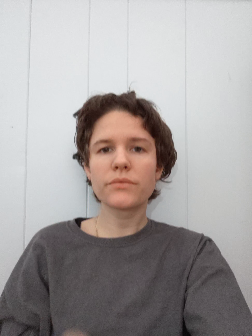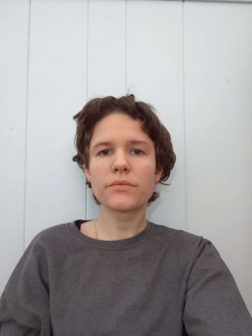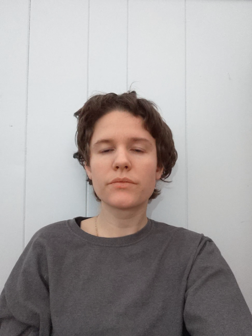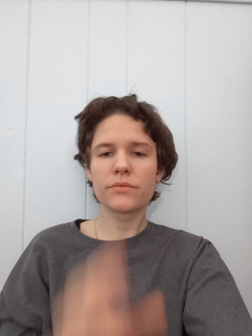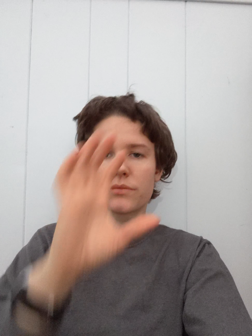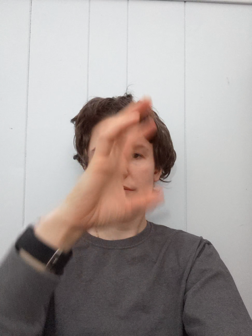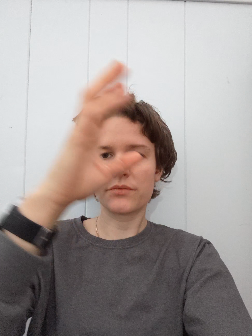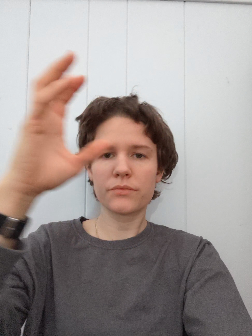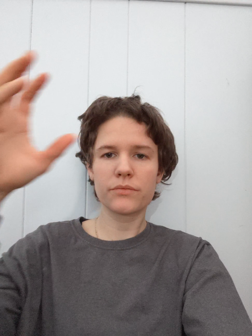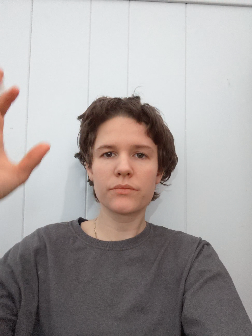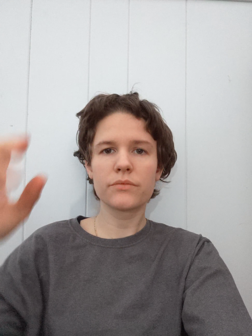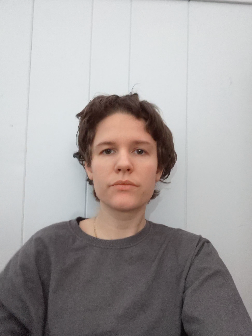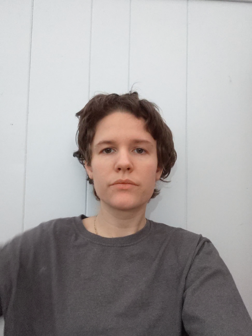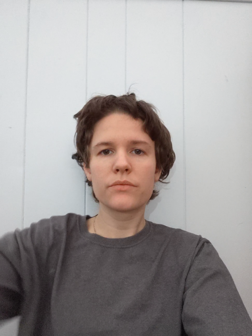cloud